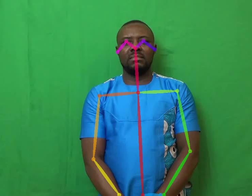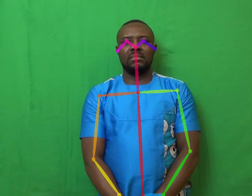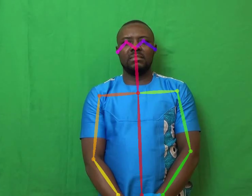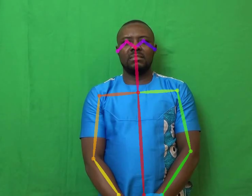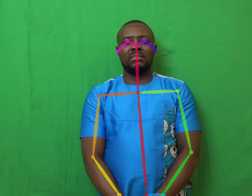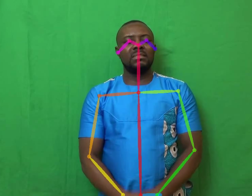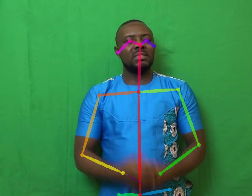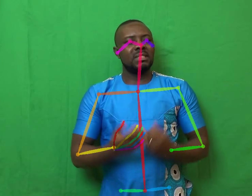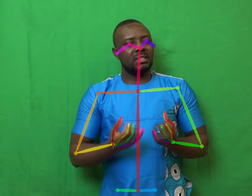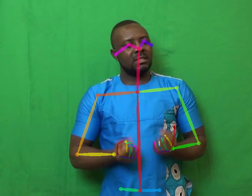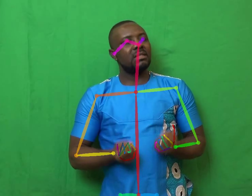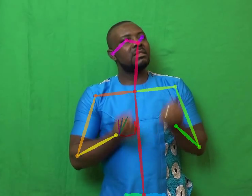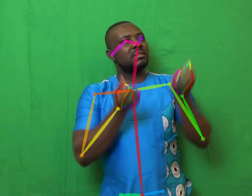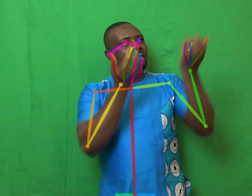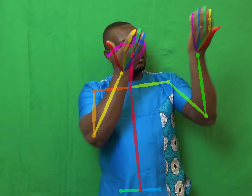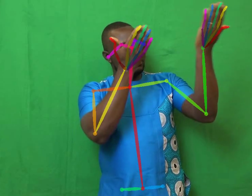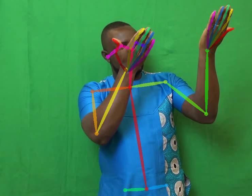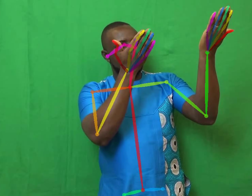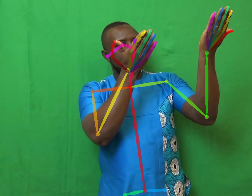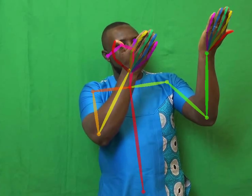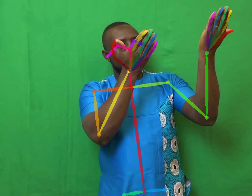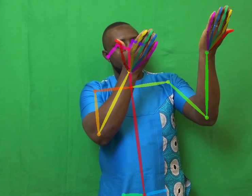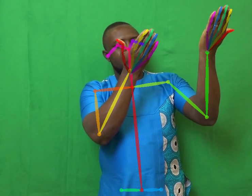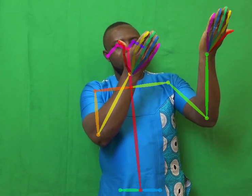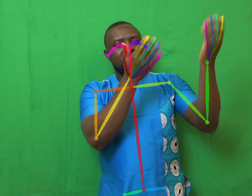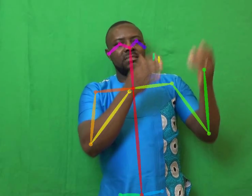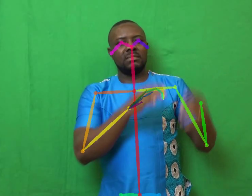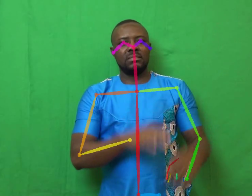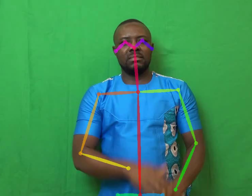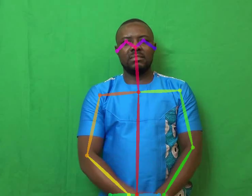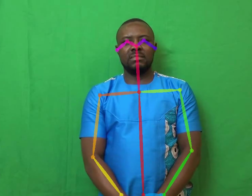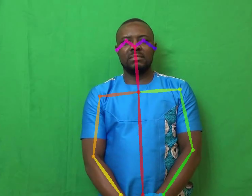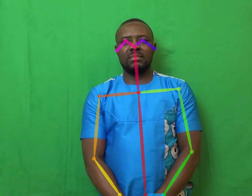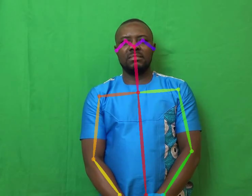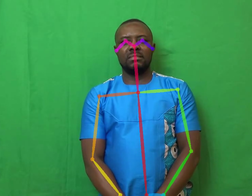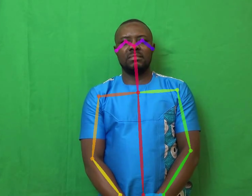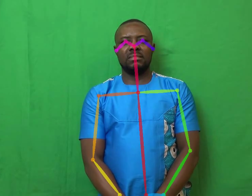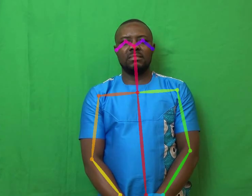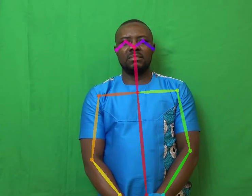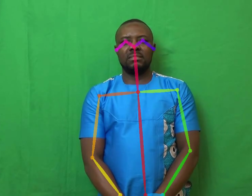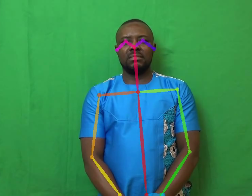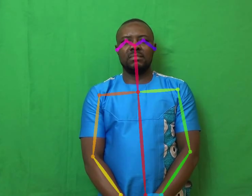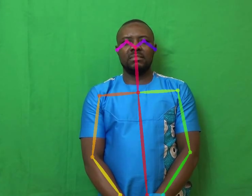sacrifice